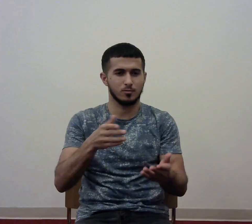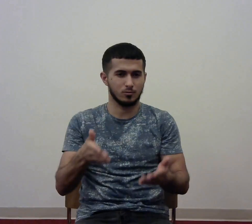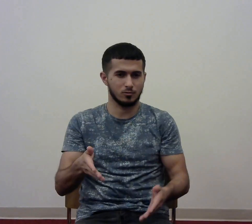burda